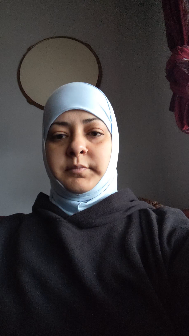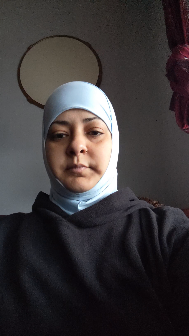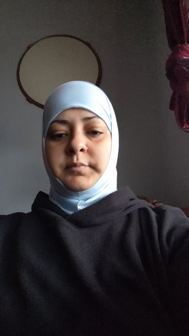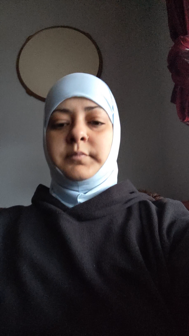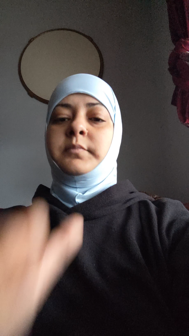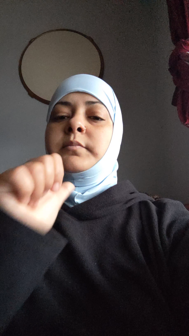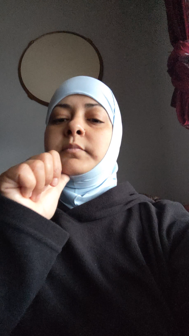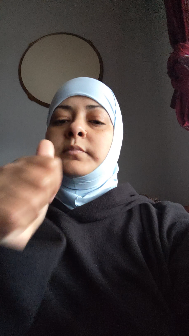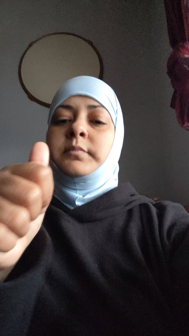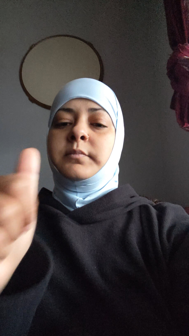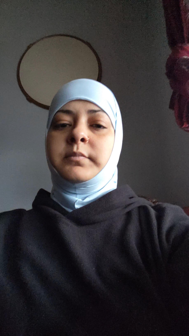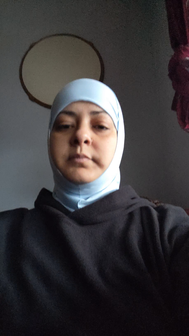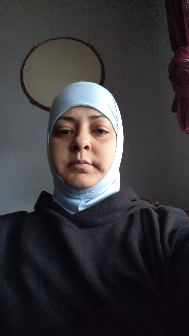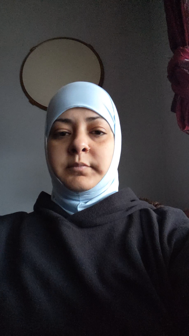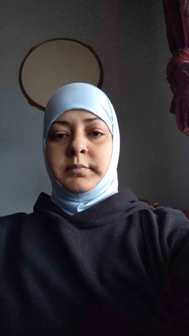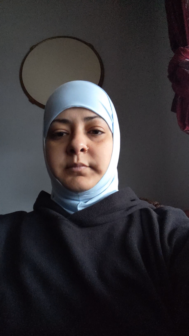don't